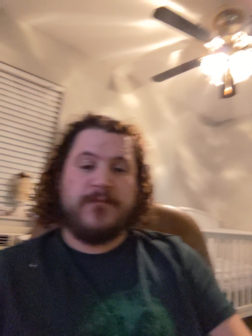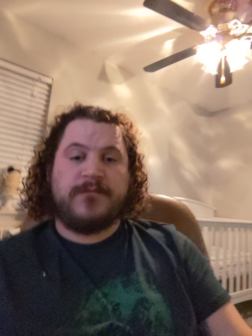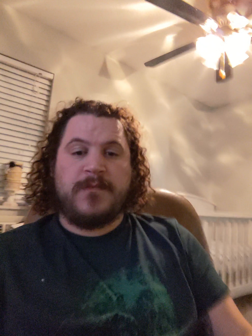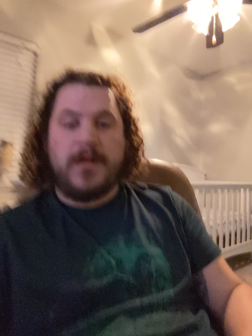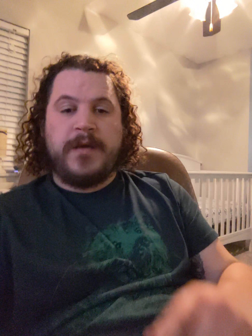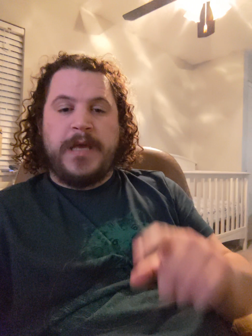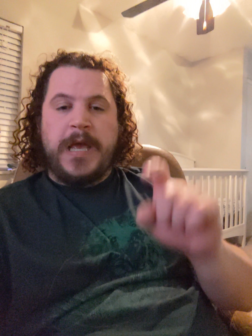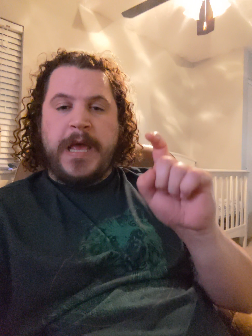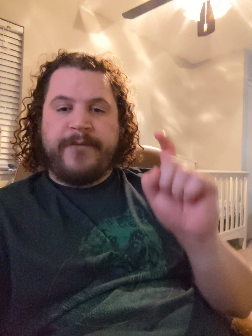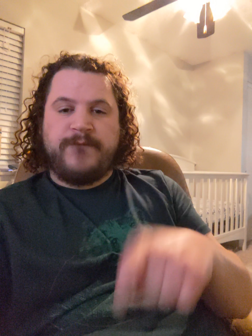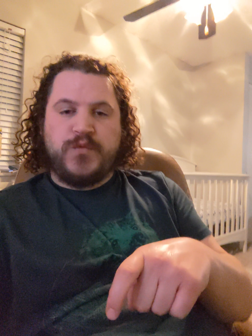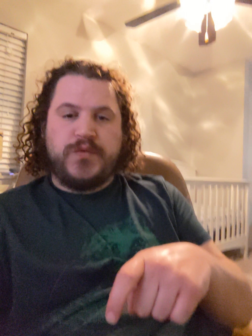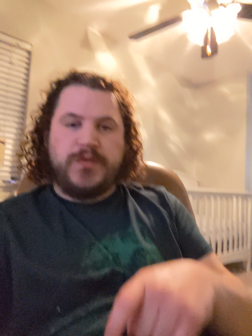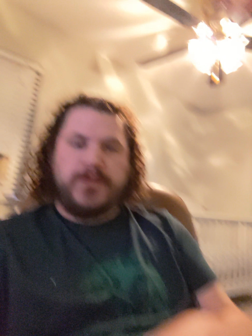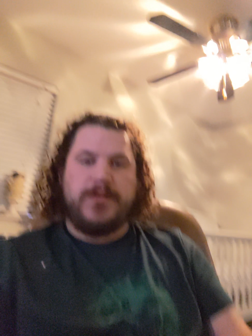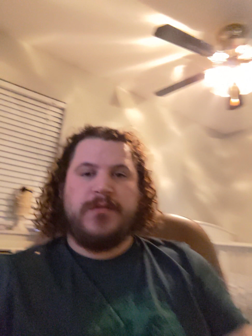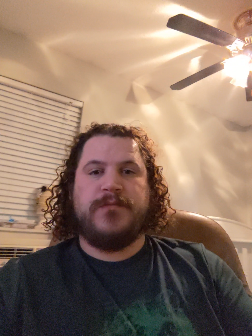have to